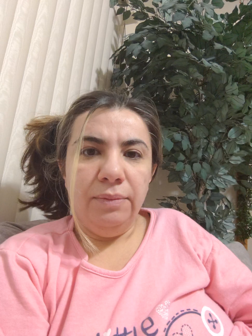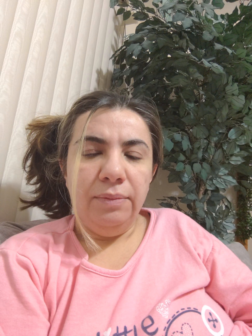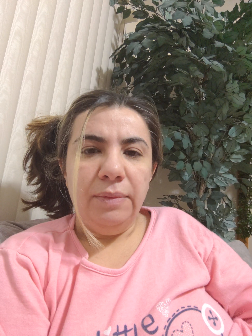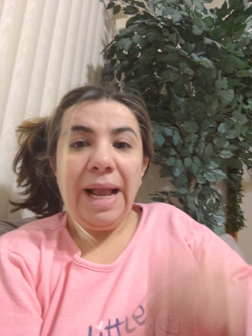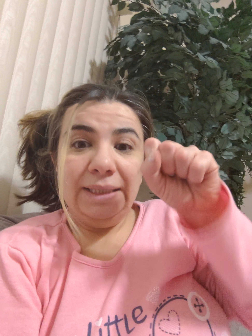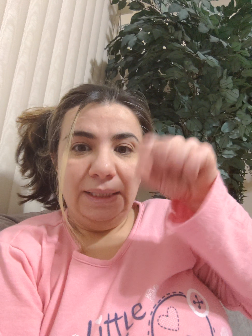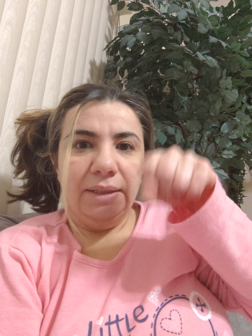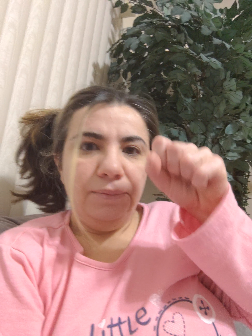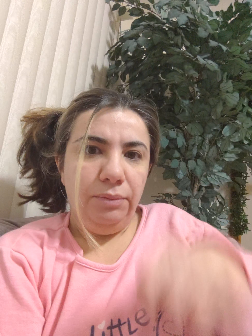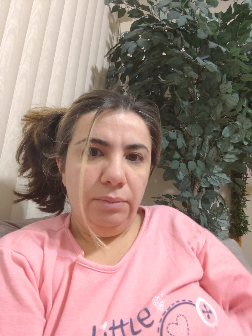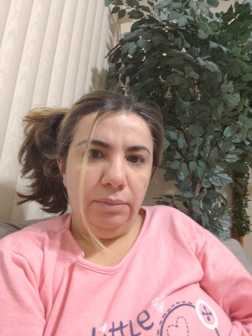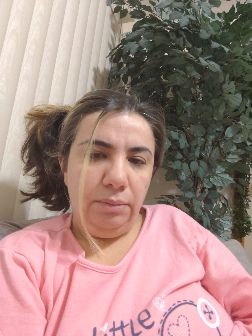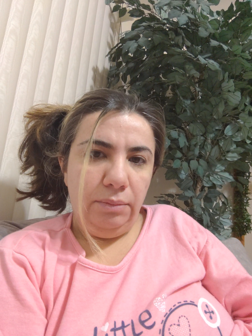yes